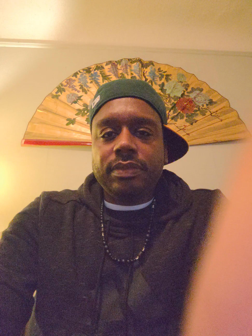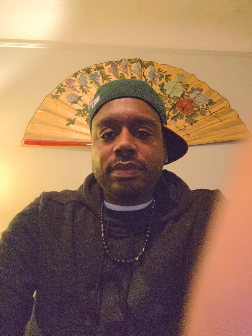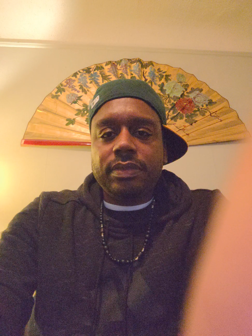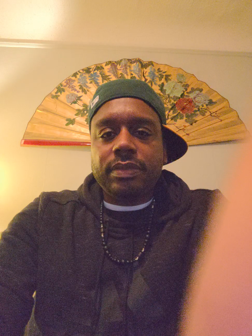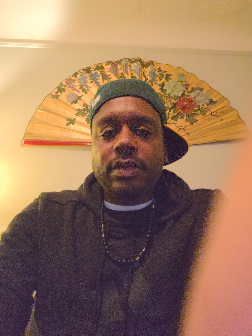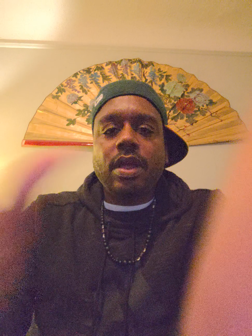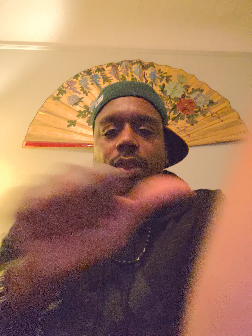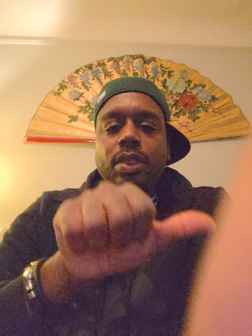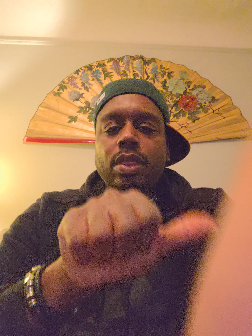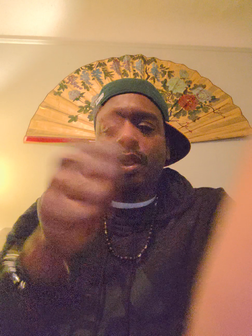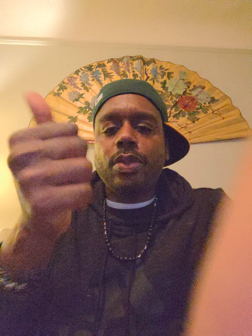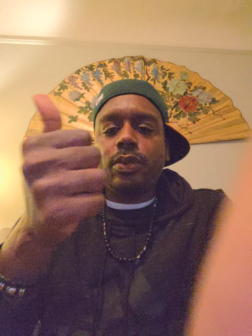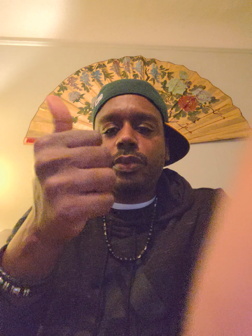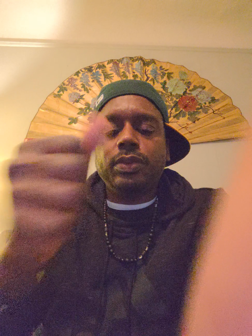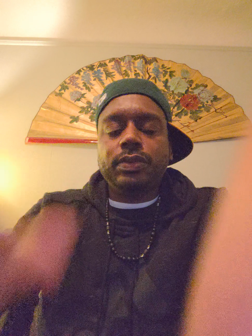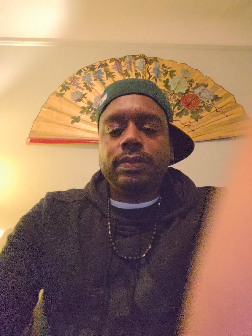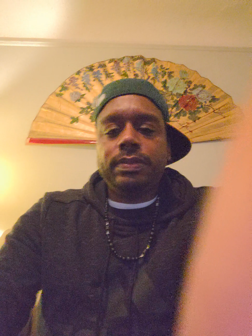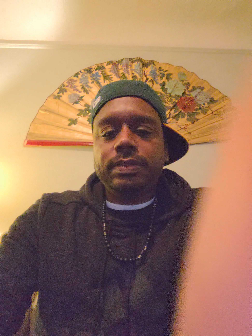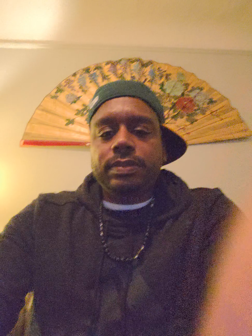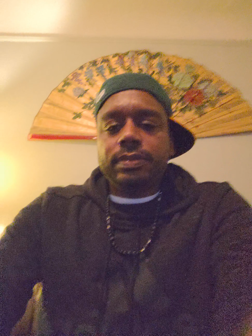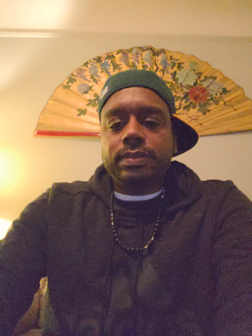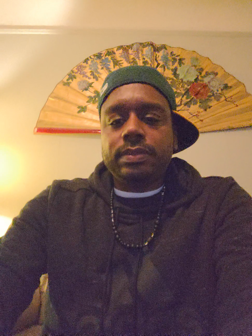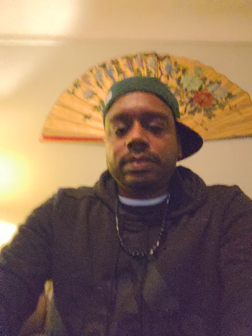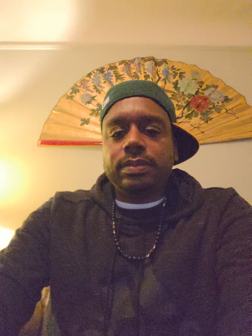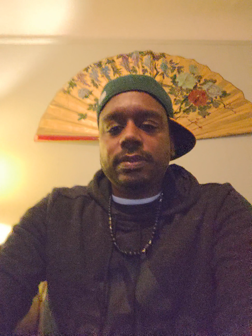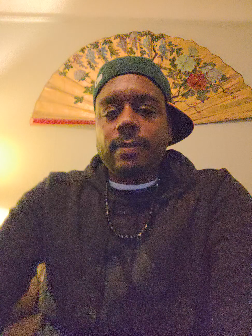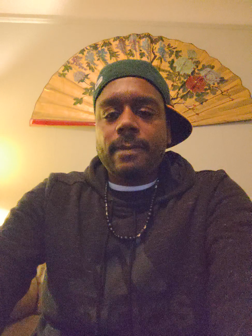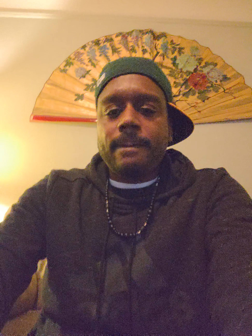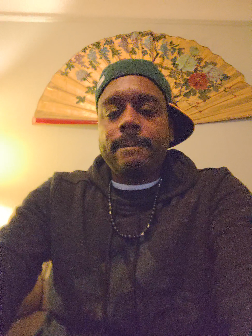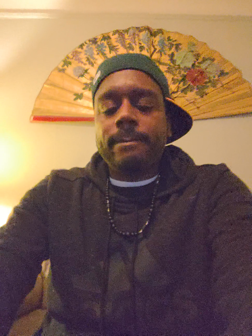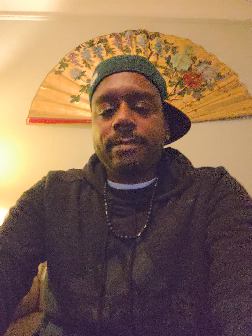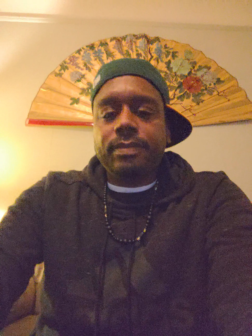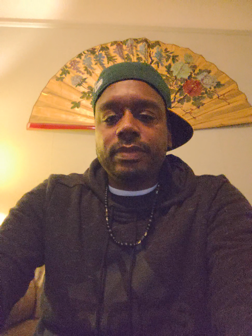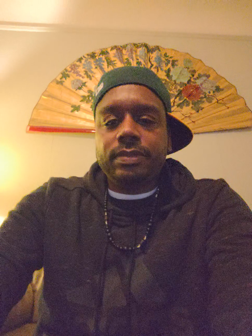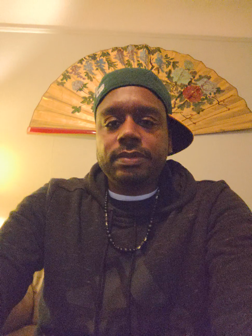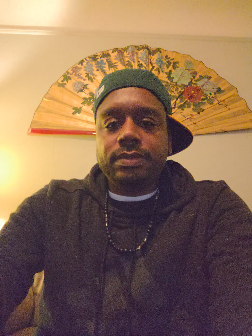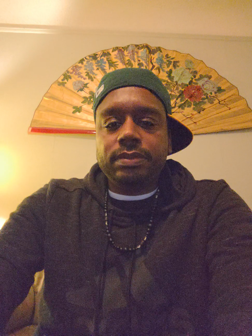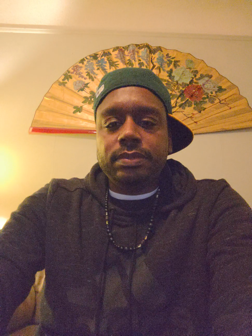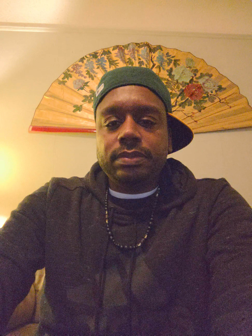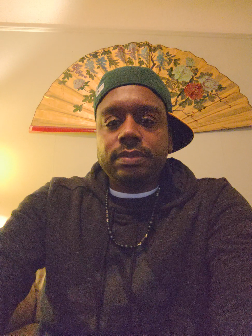another